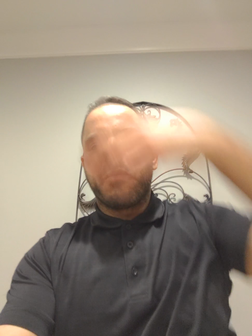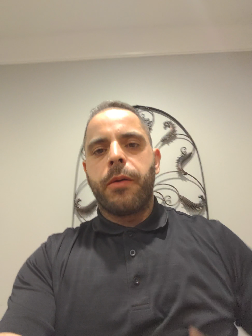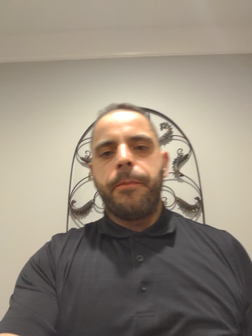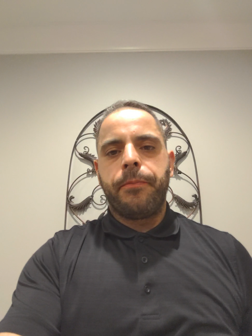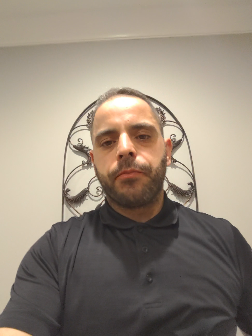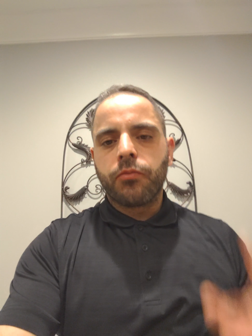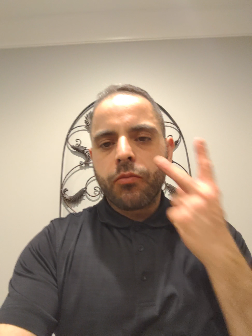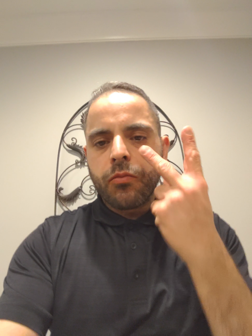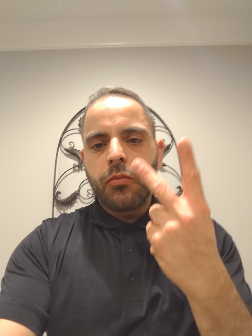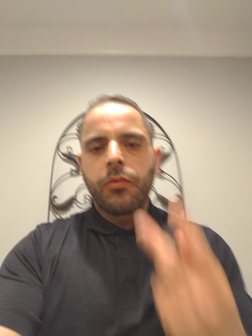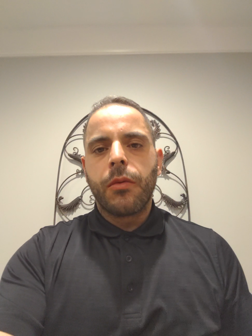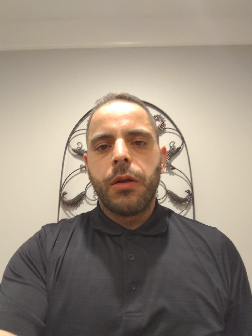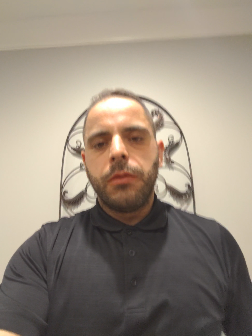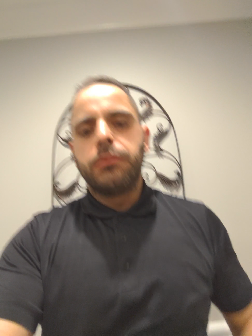look